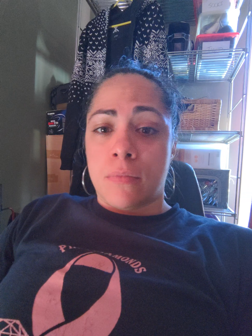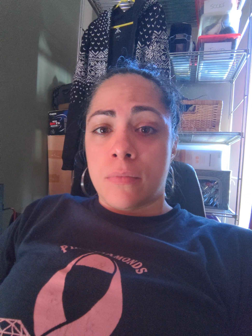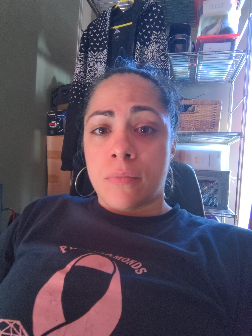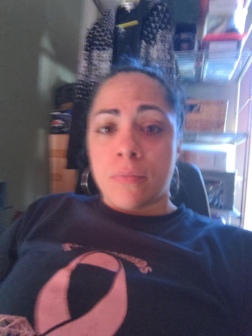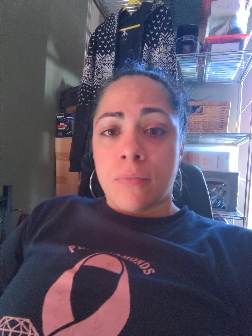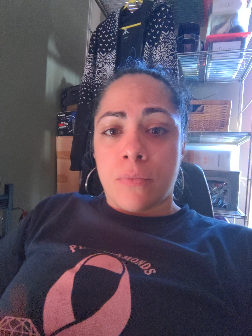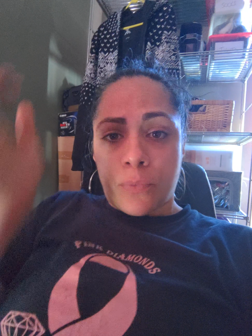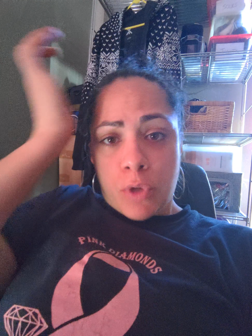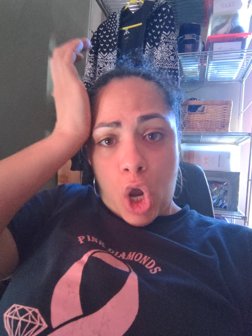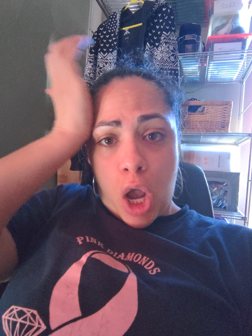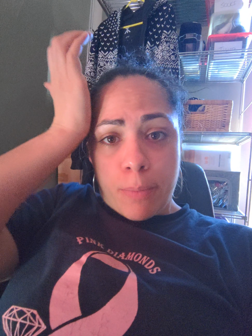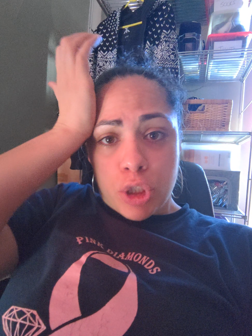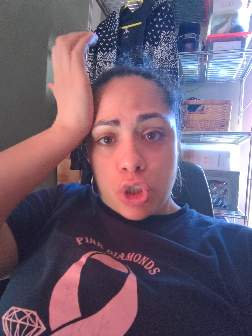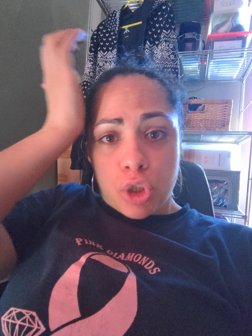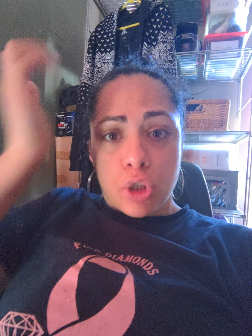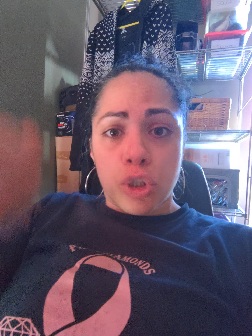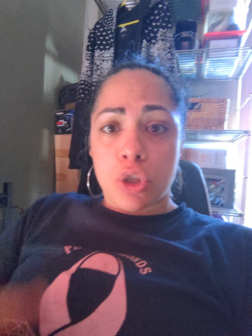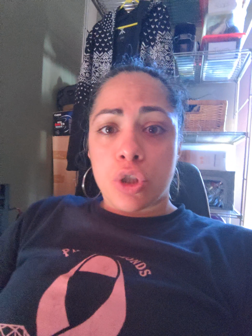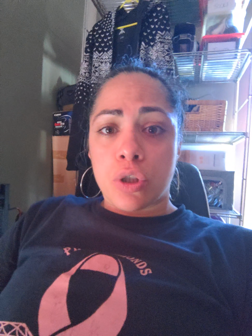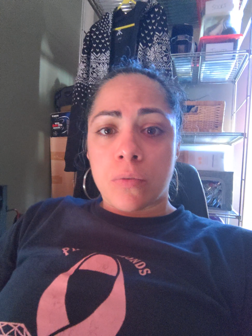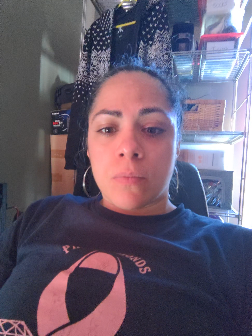garbage